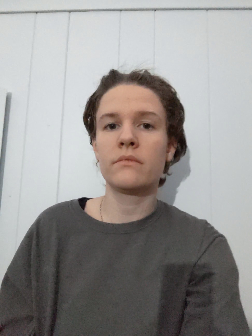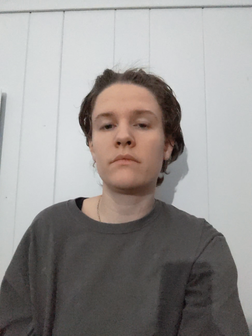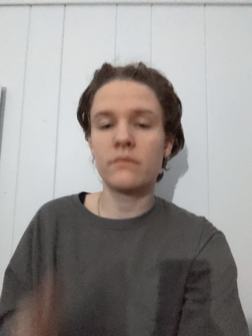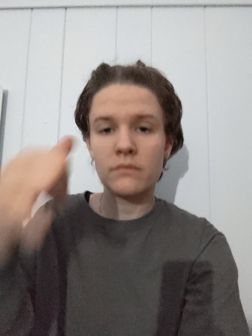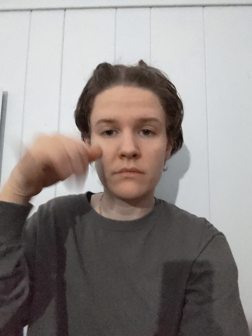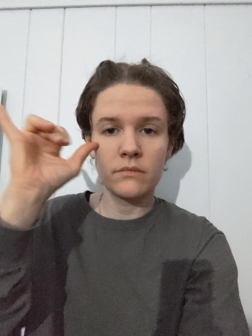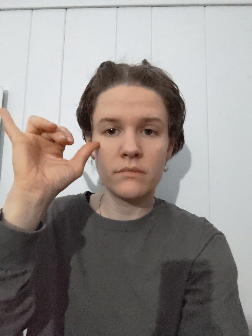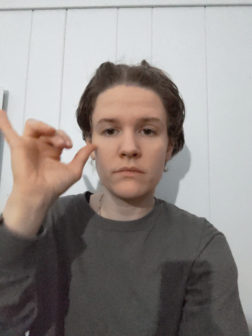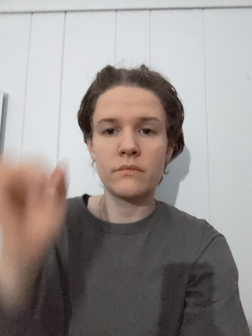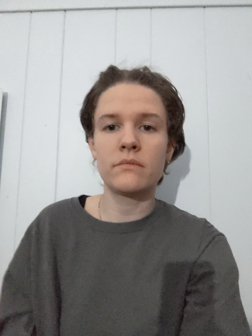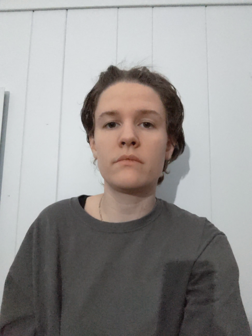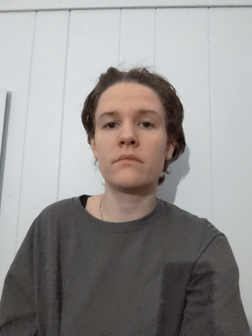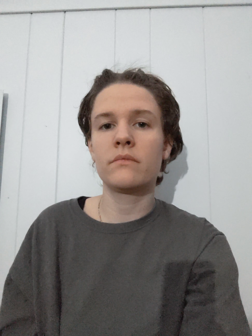cow